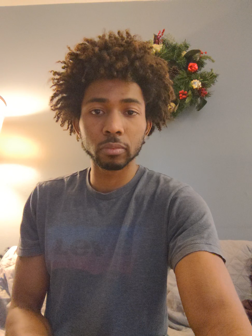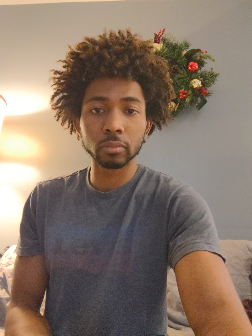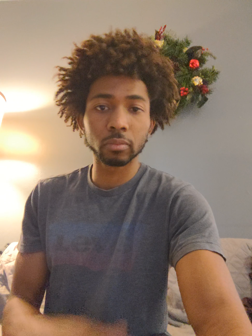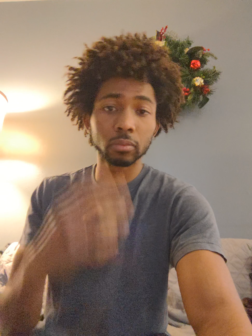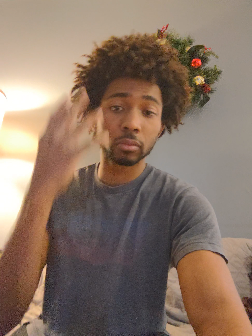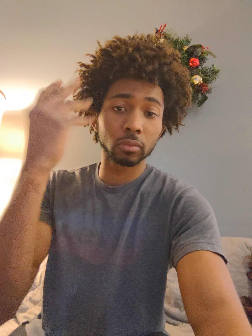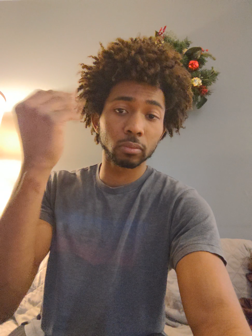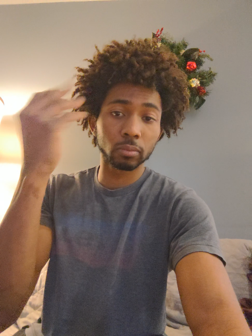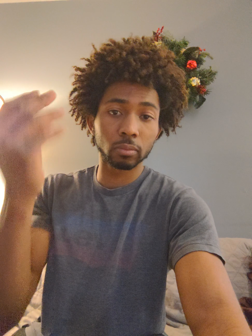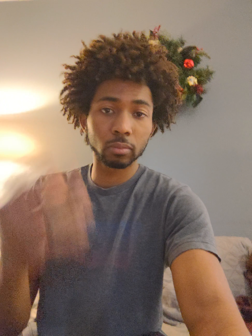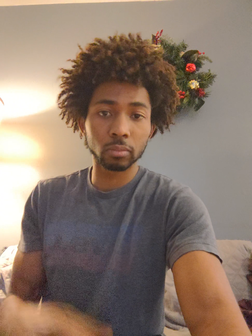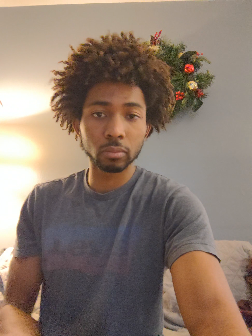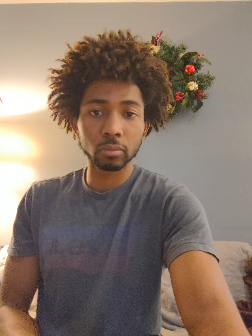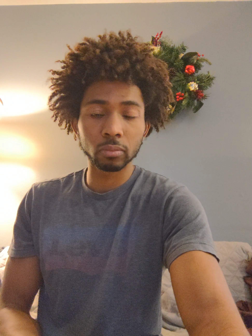outside